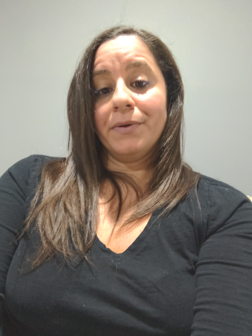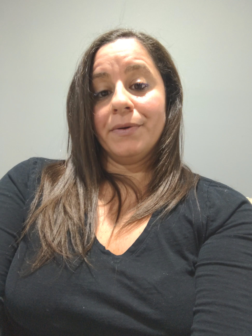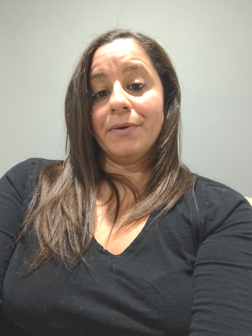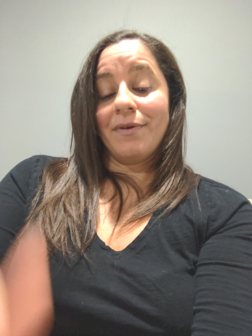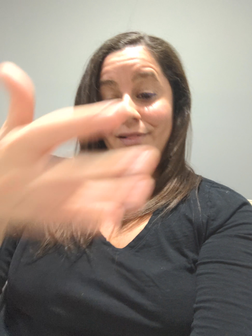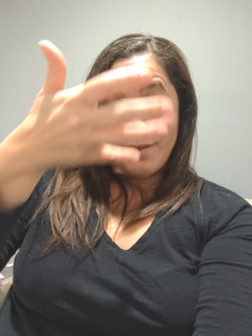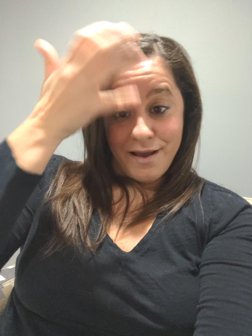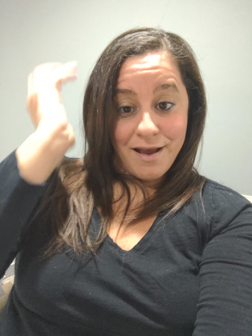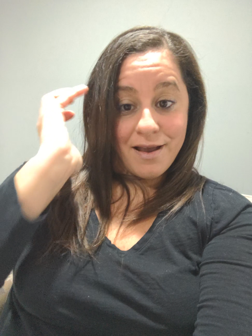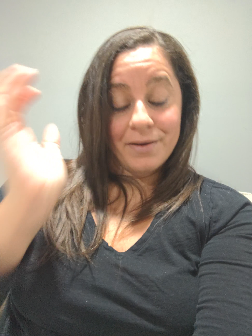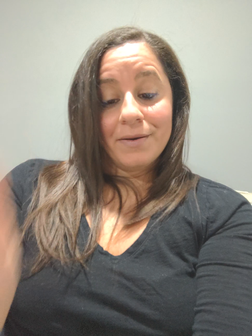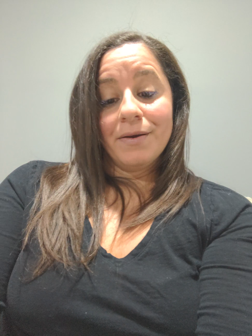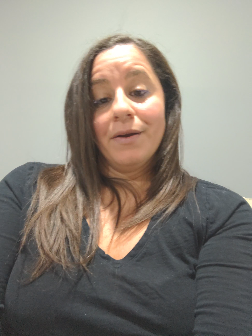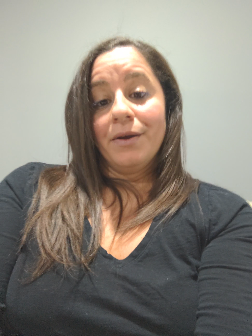lion